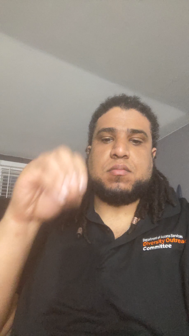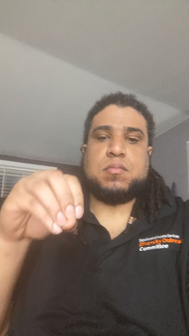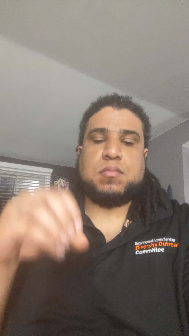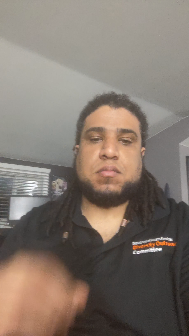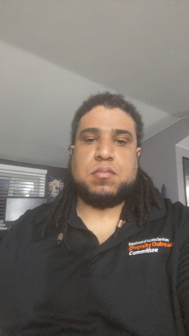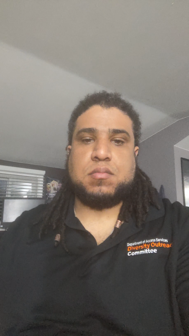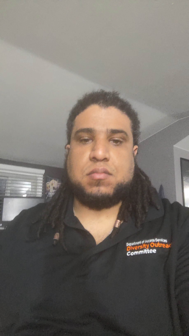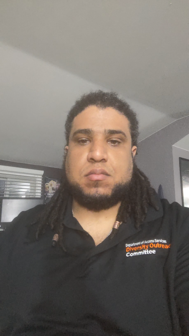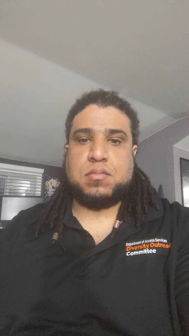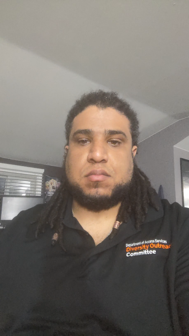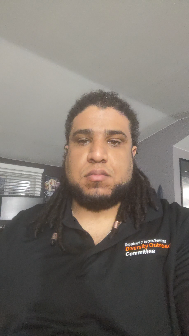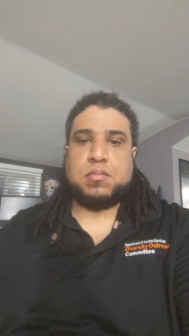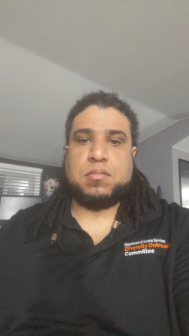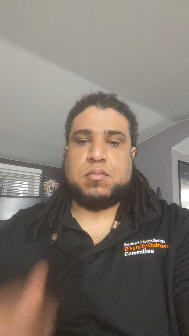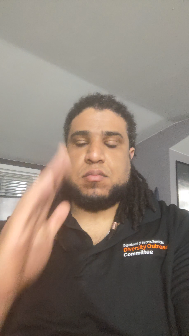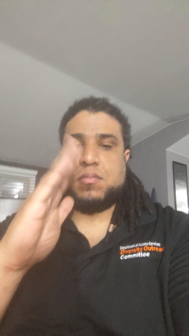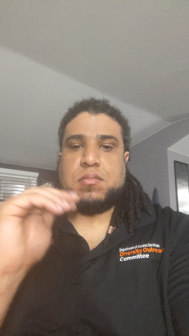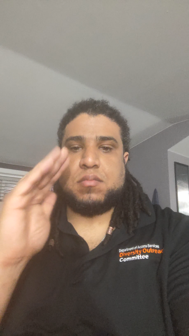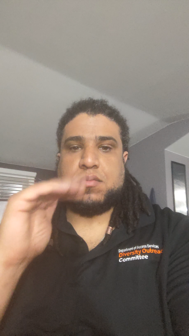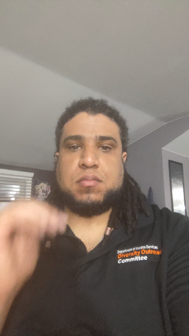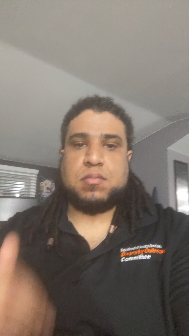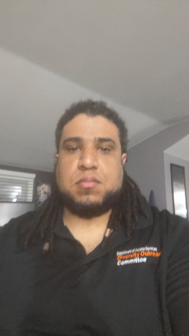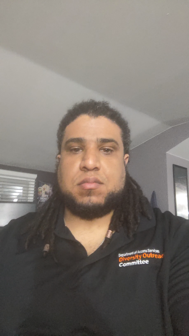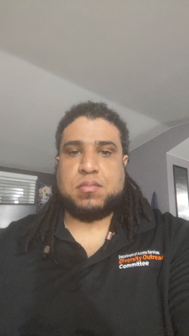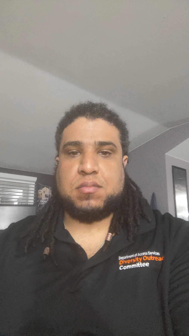downtown